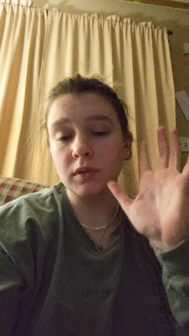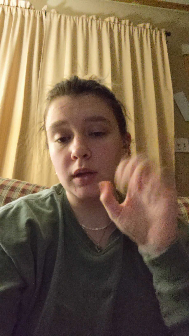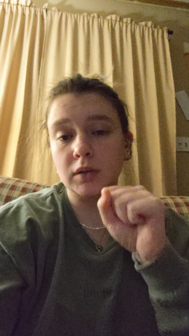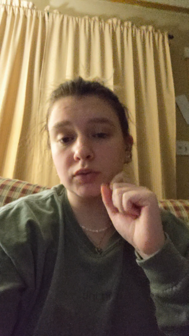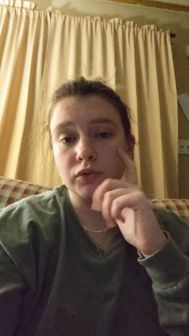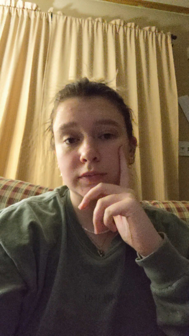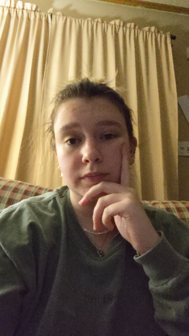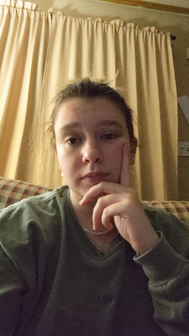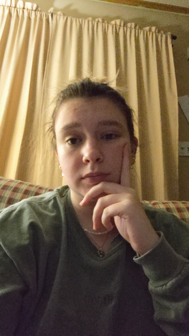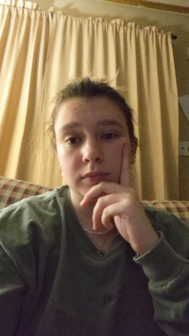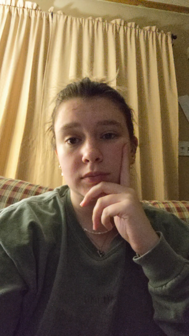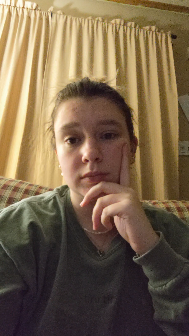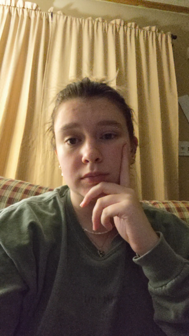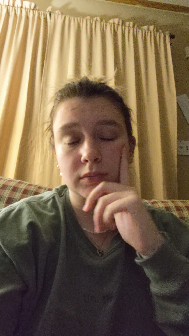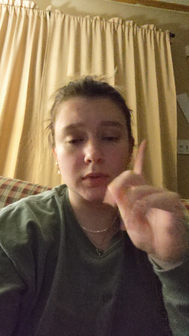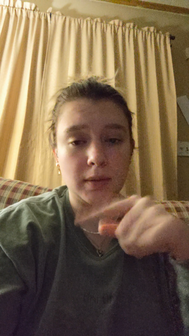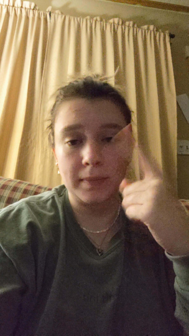about